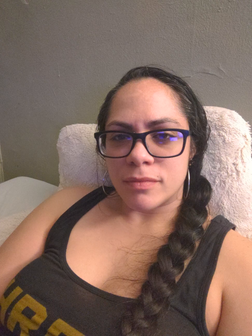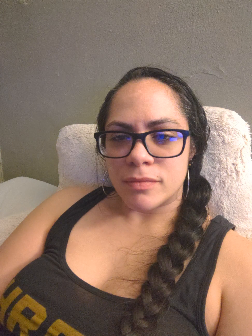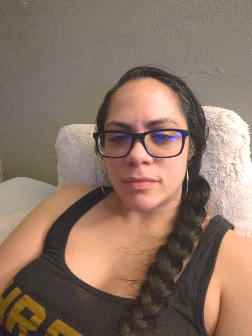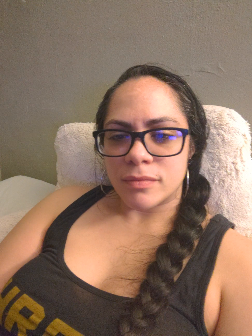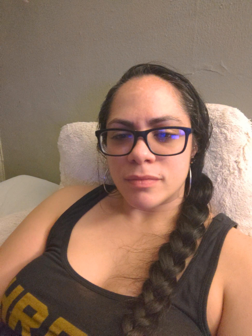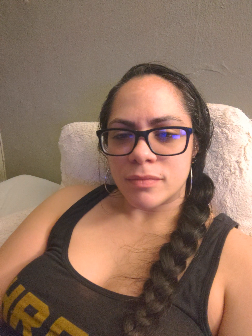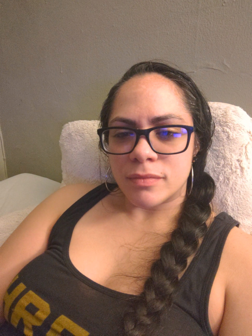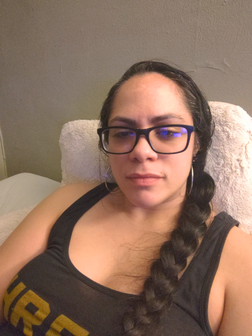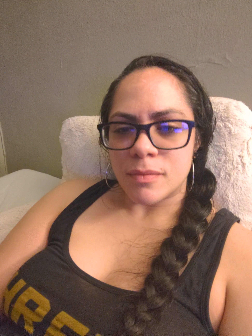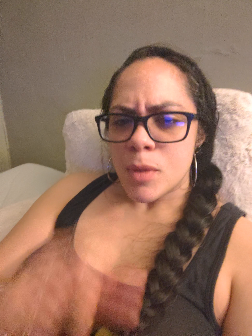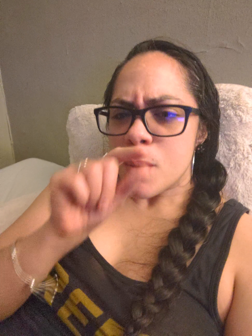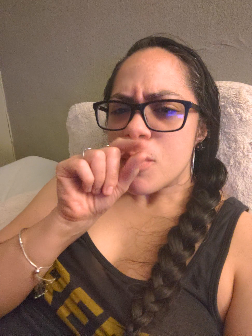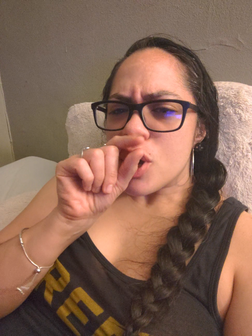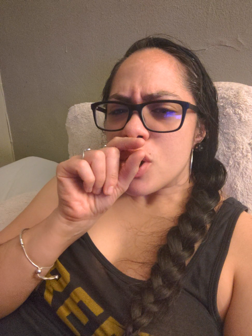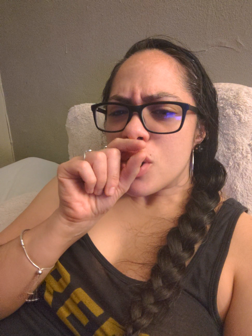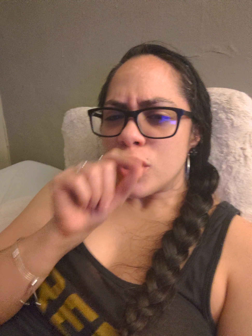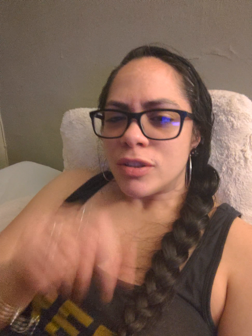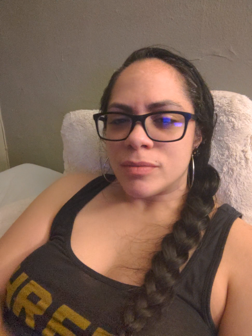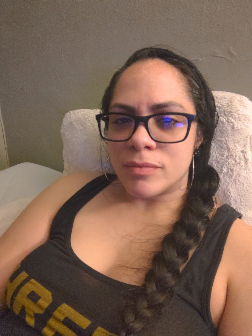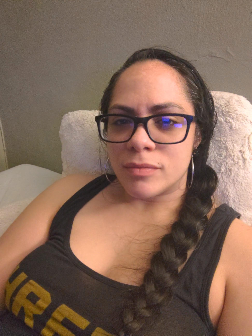bird